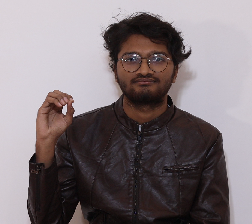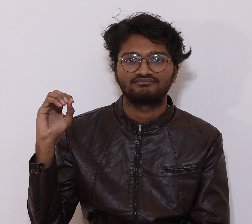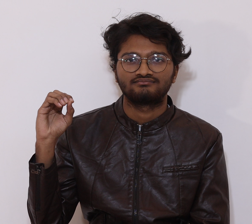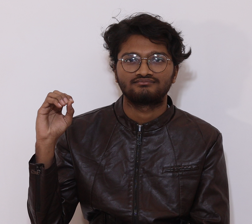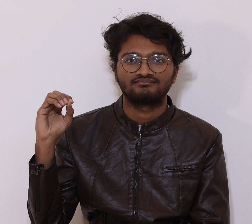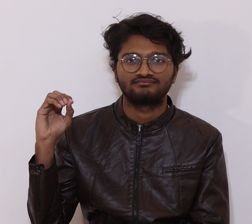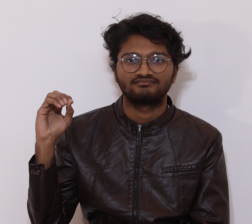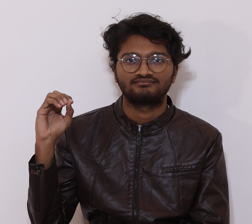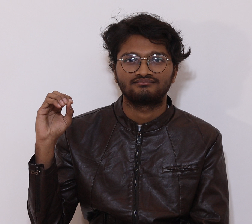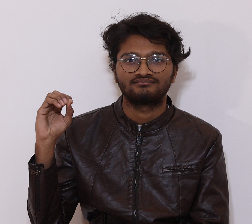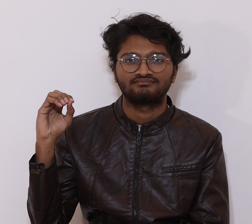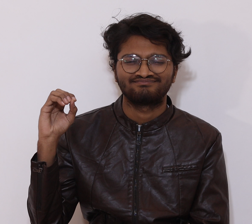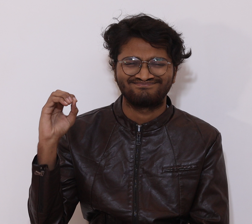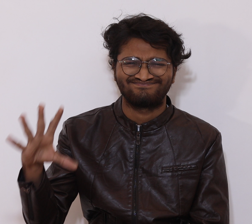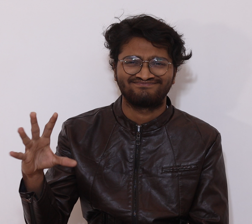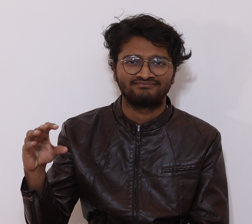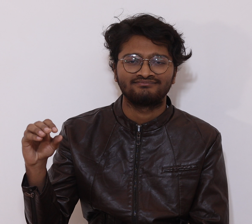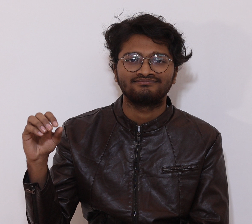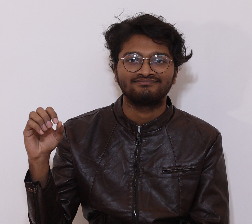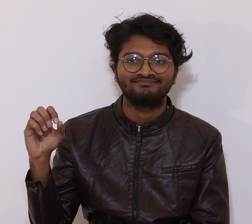bad